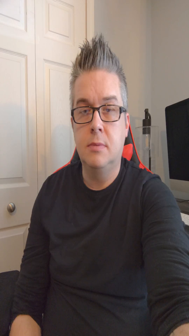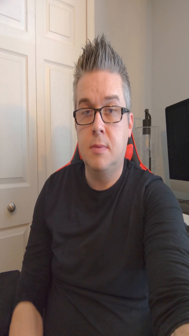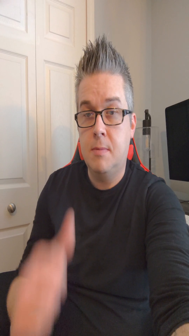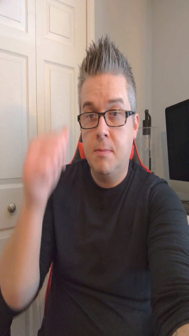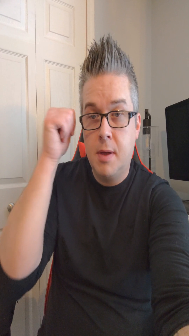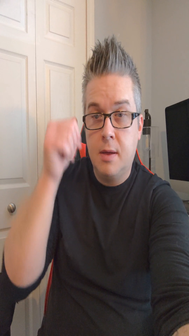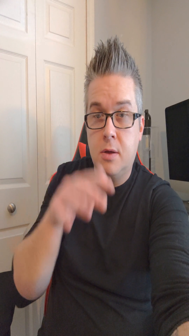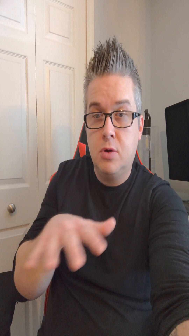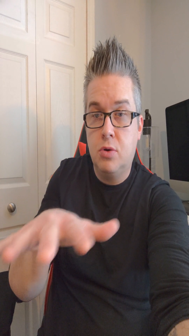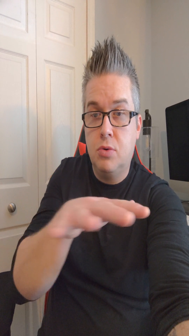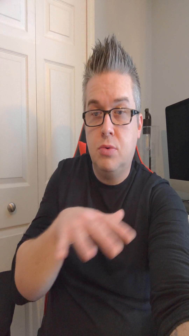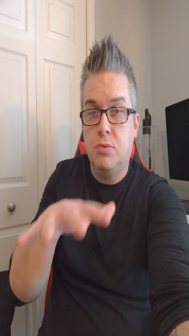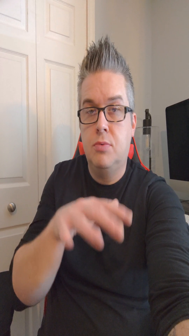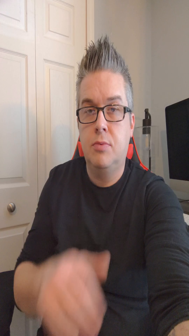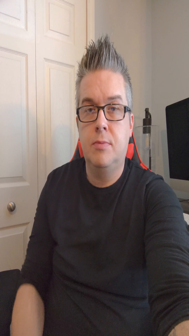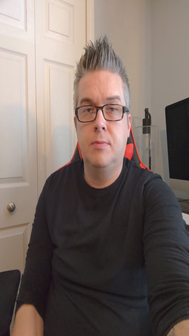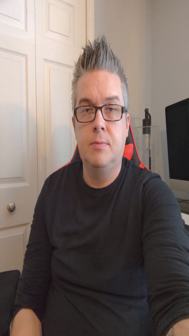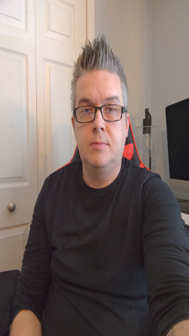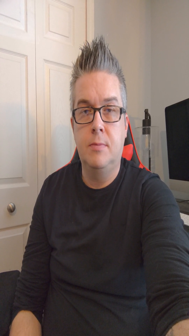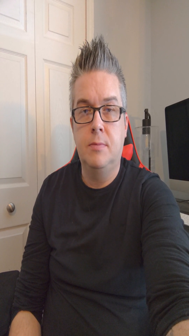backyard